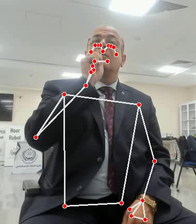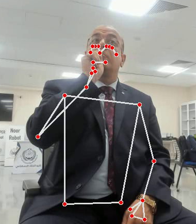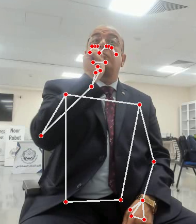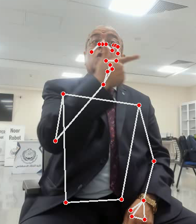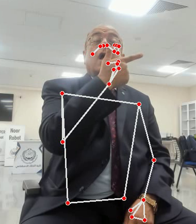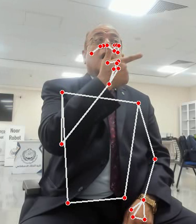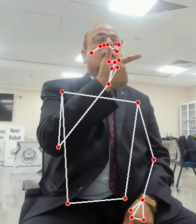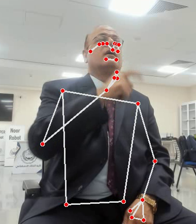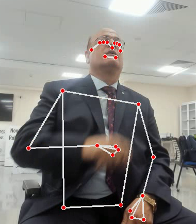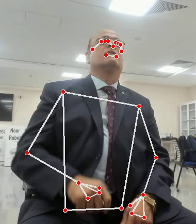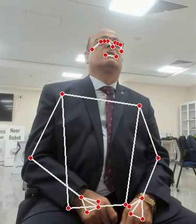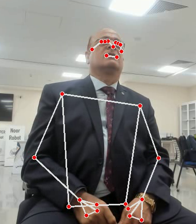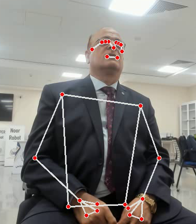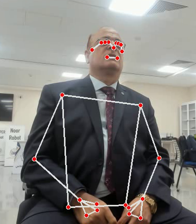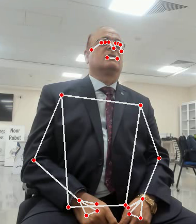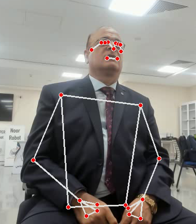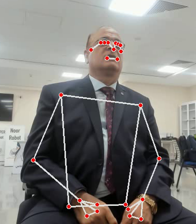bsor3a